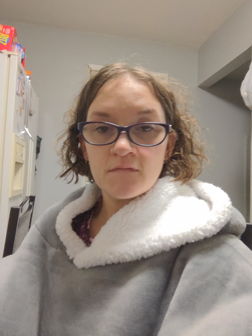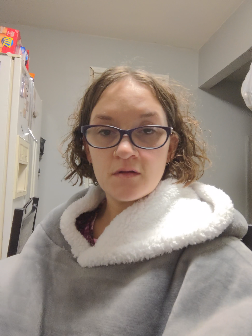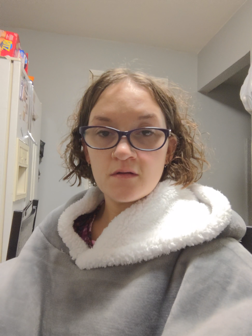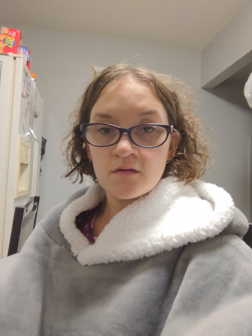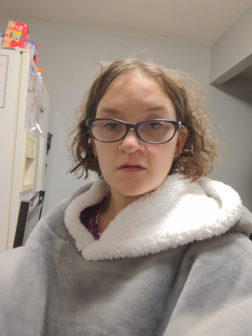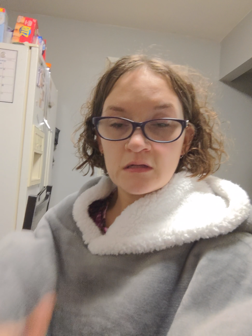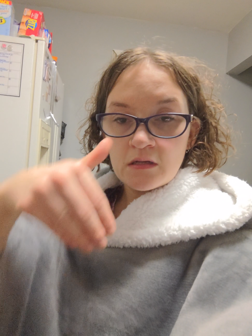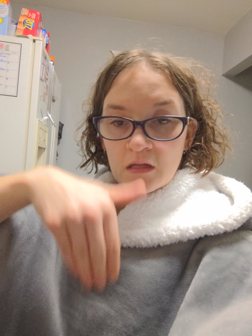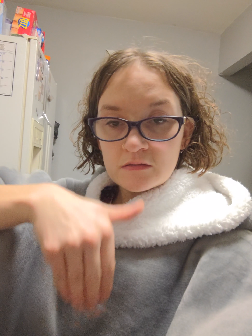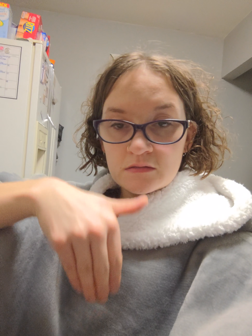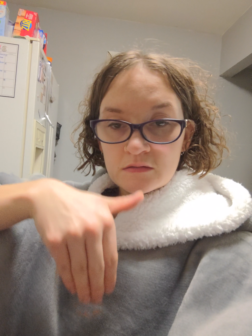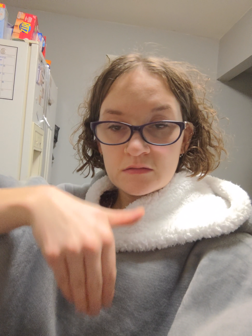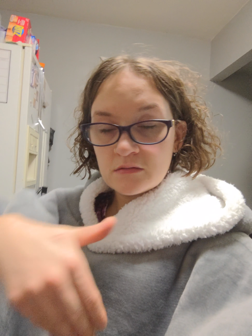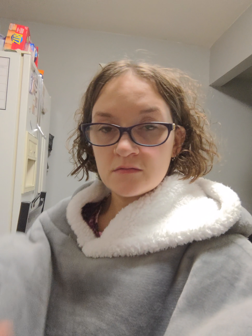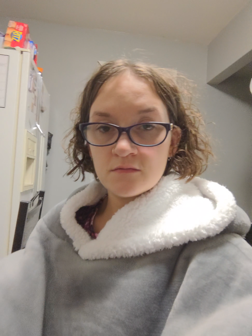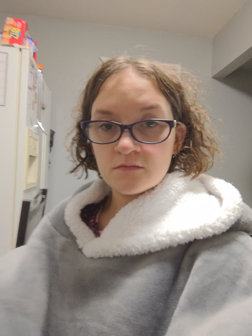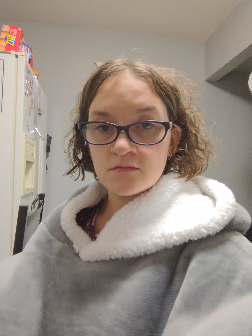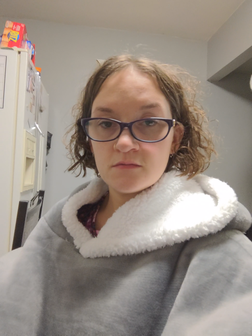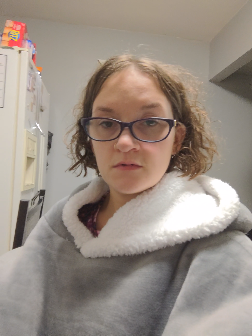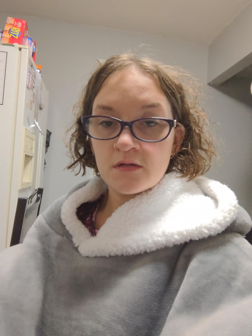night